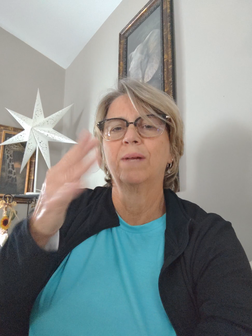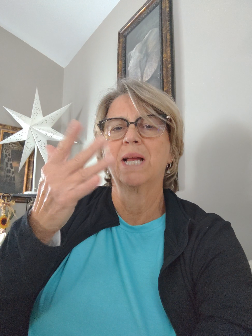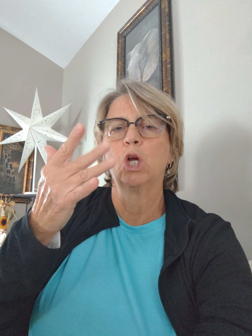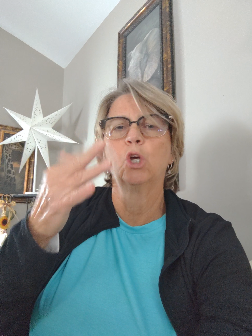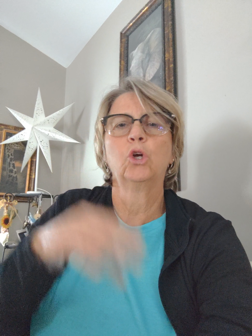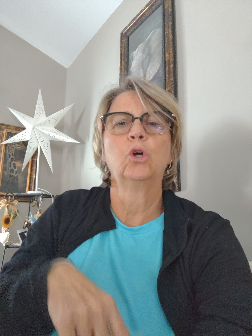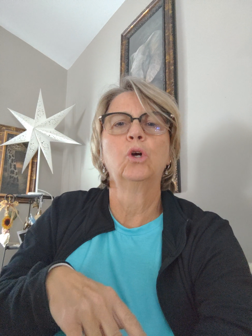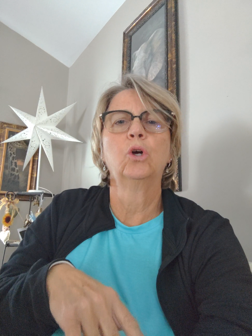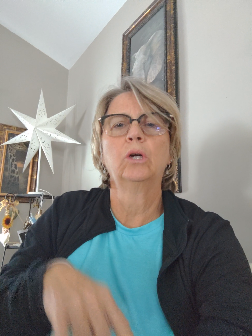finger